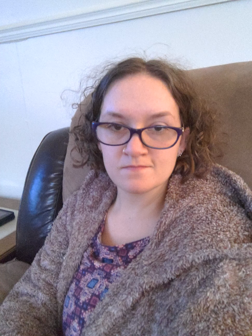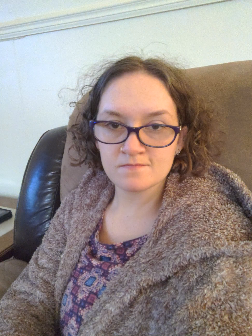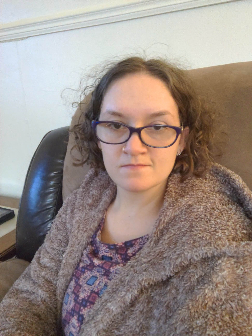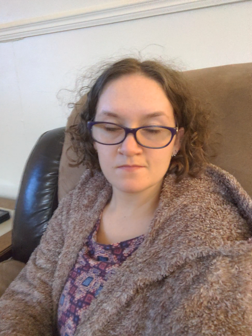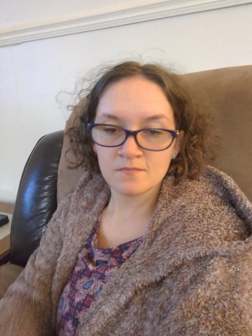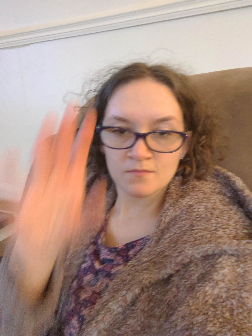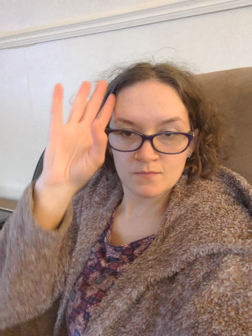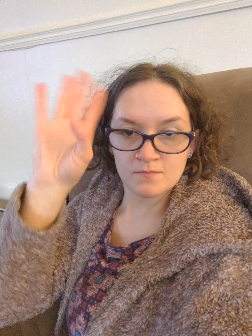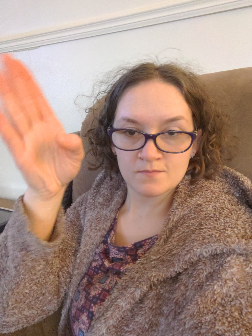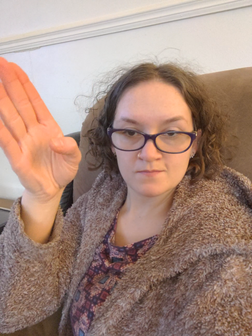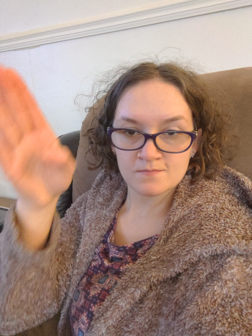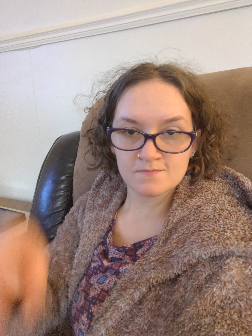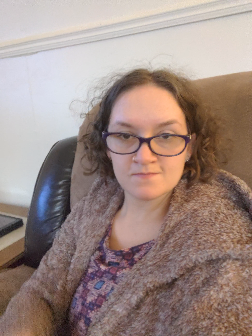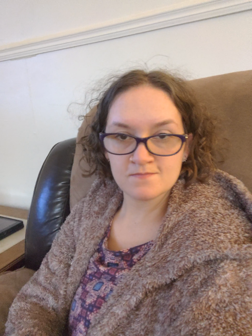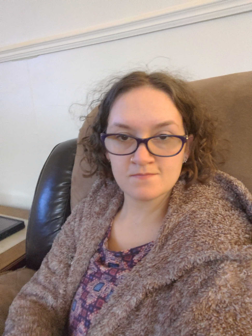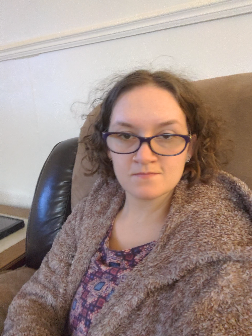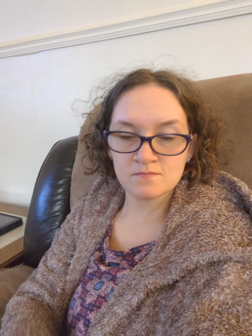hello